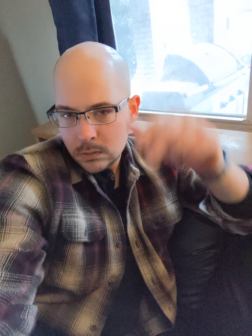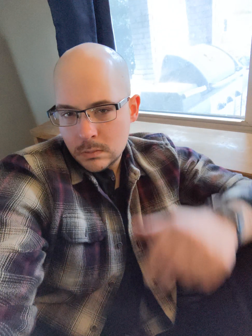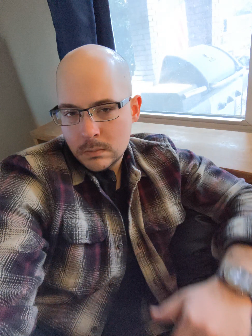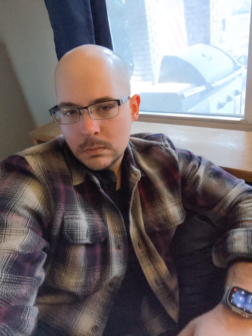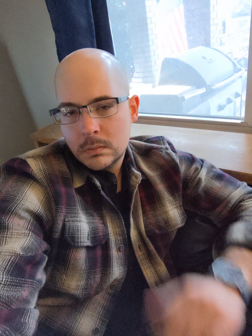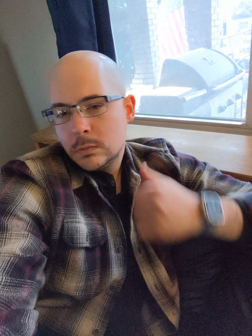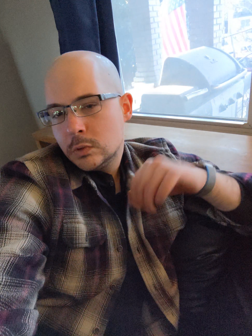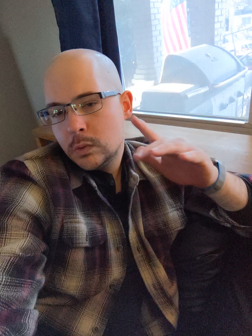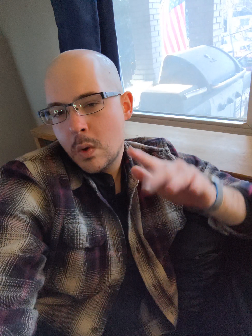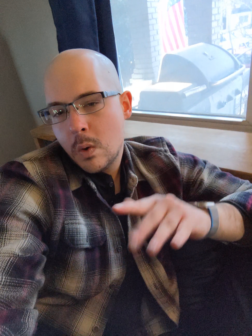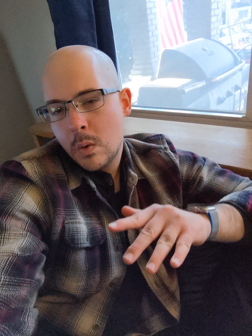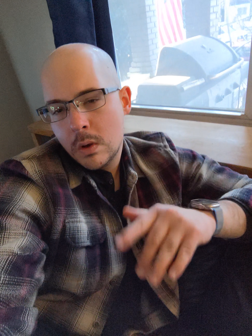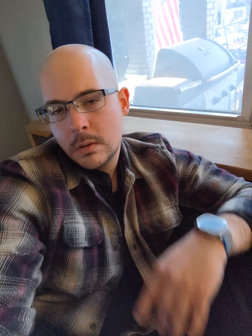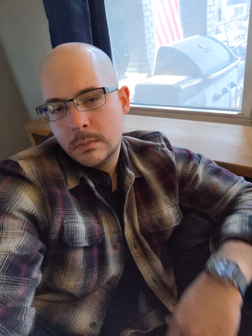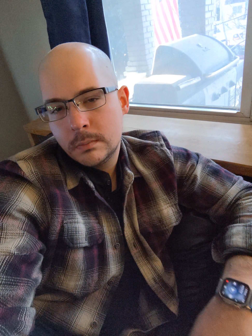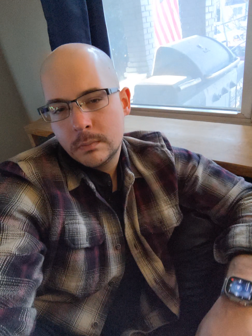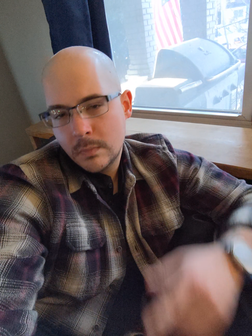snow